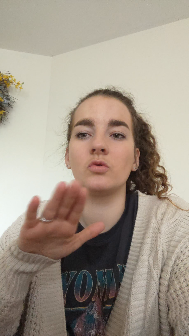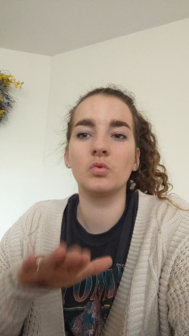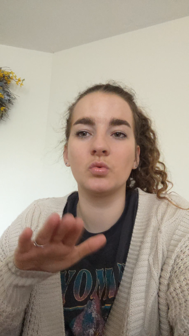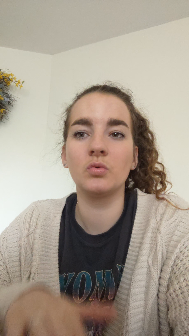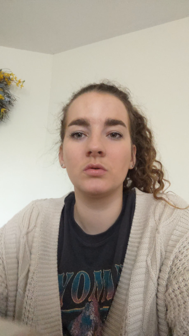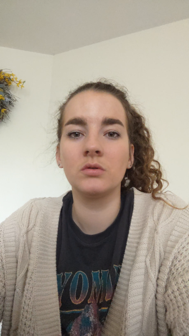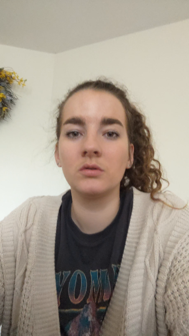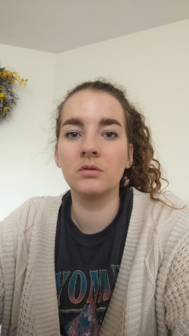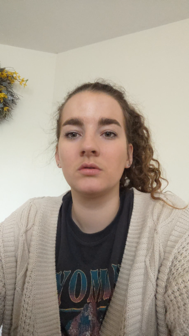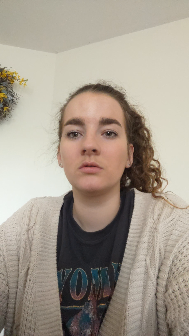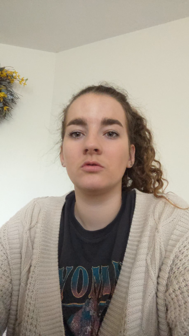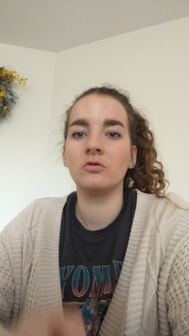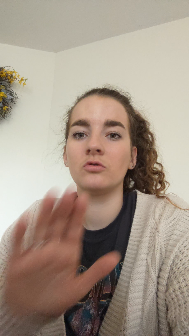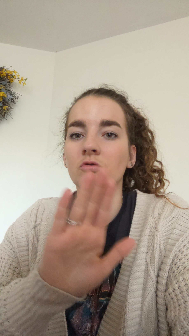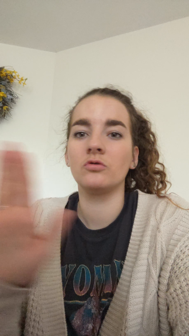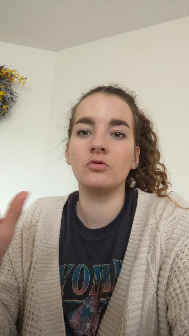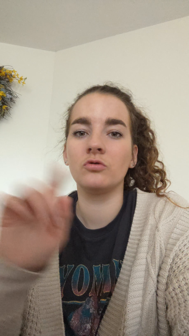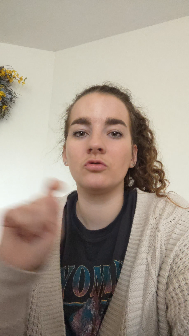chalk